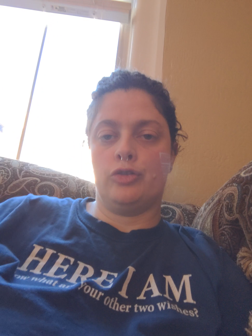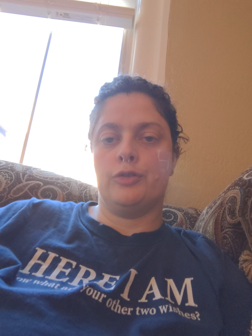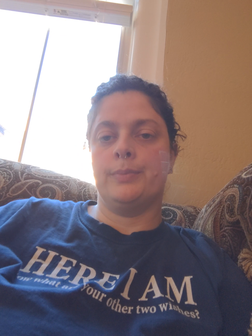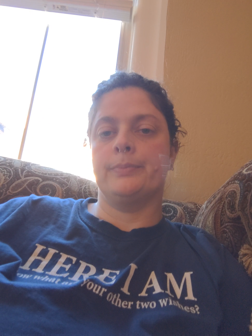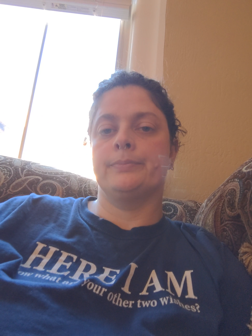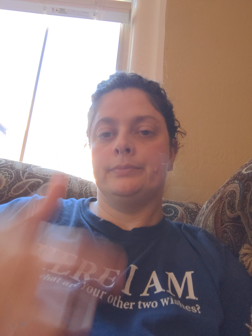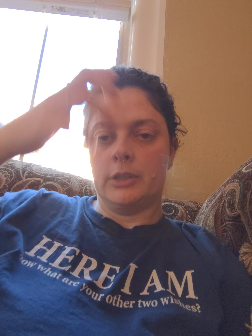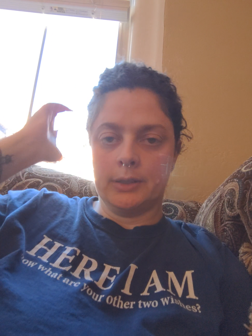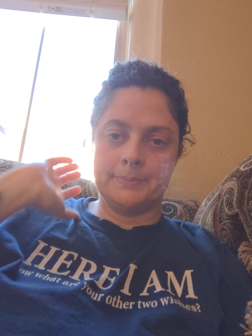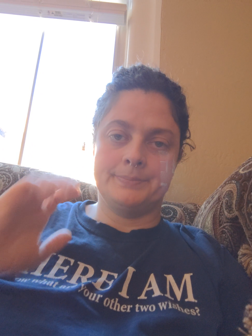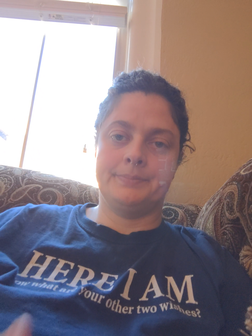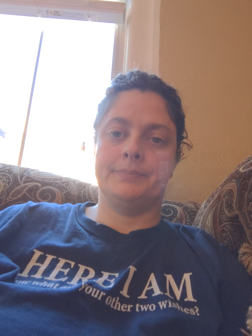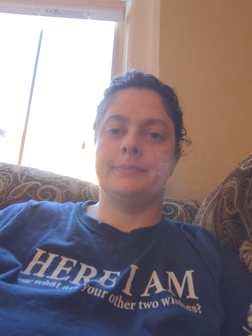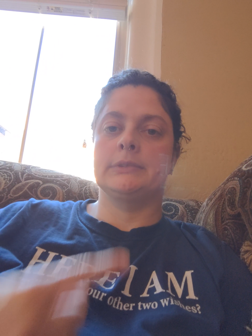lion